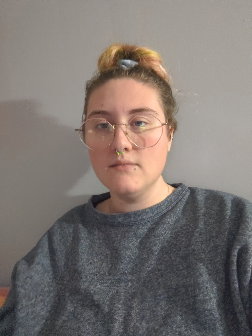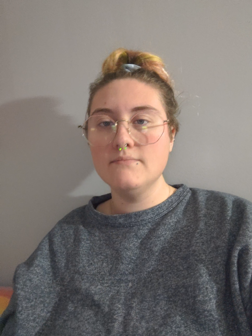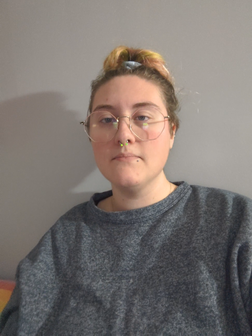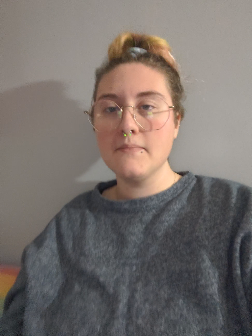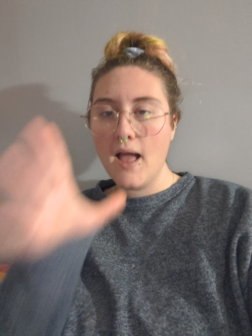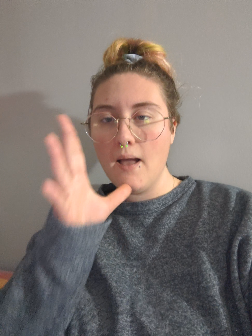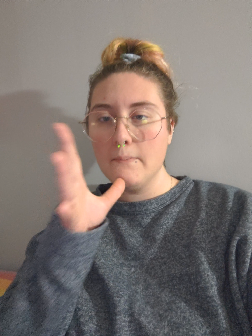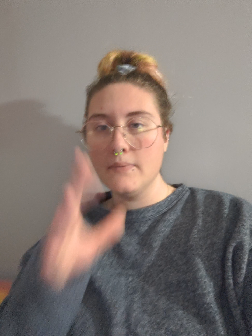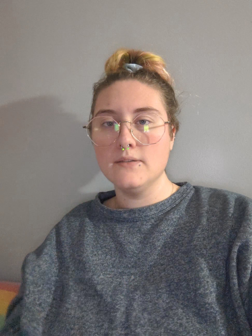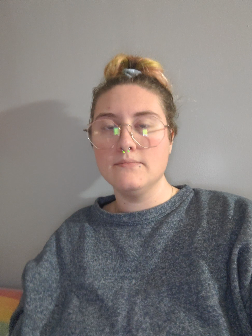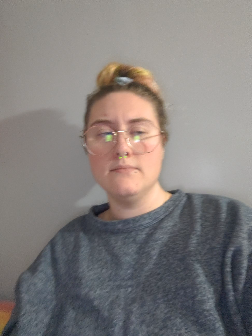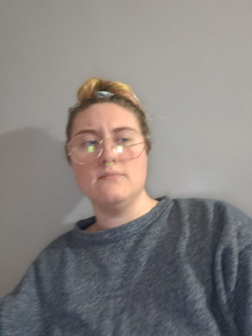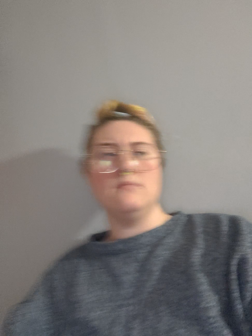mom